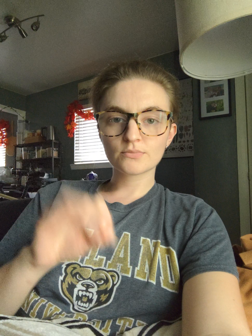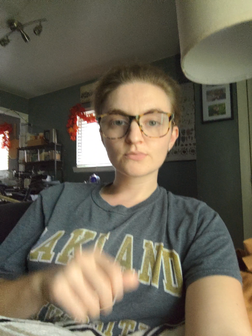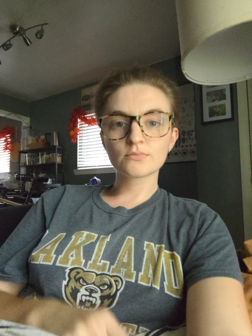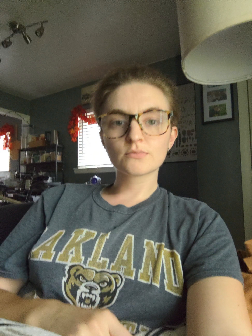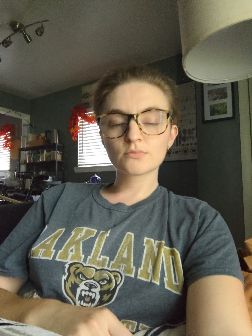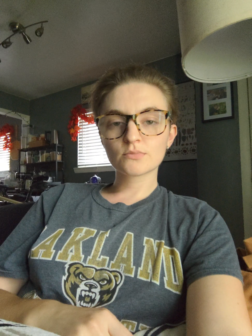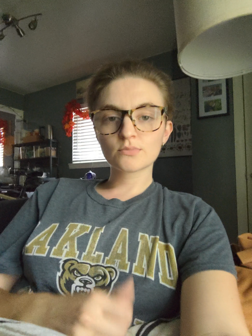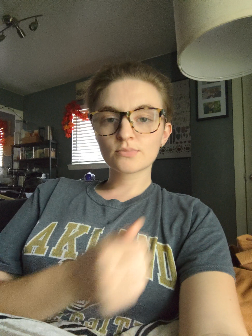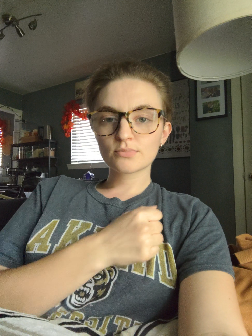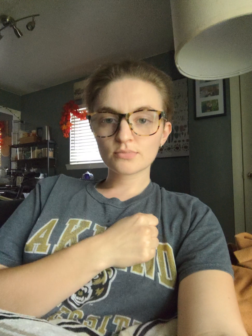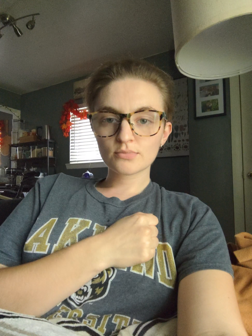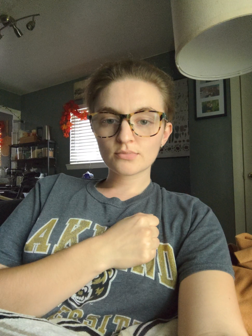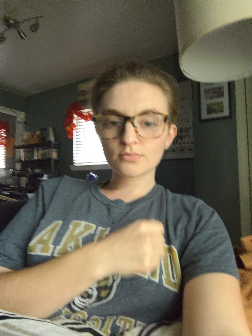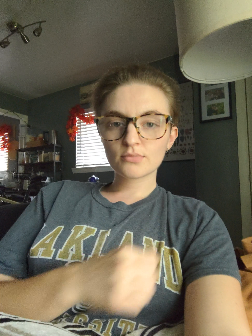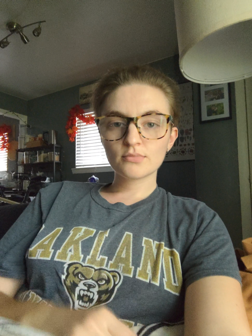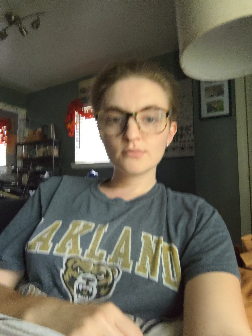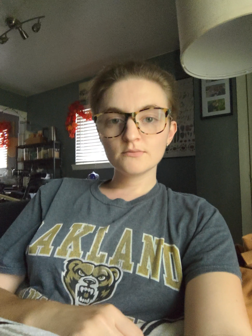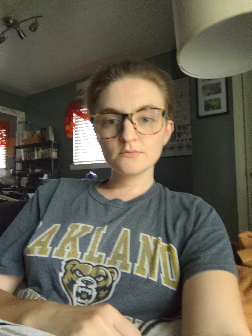hug